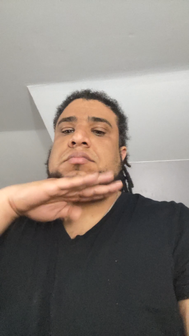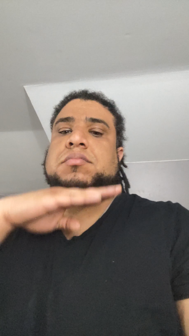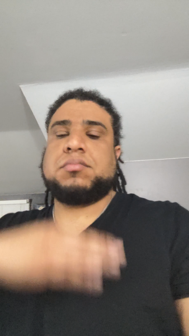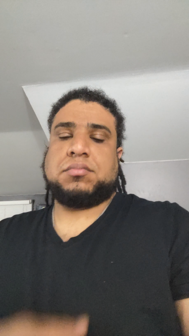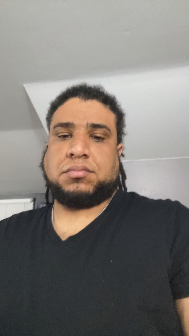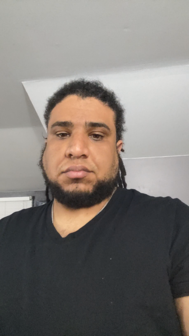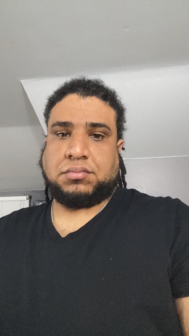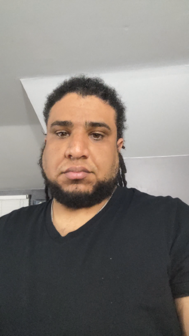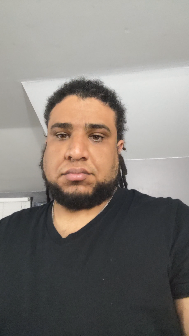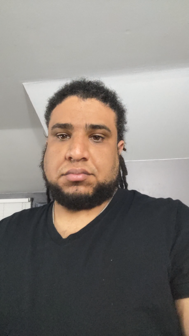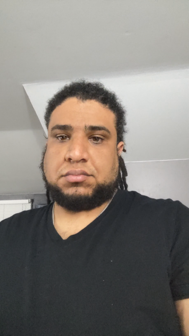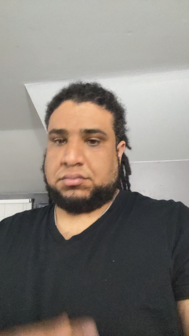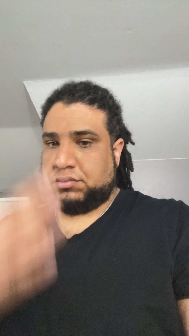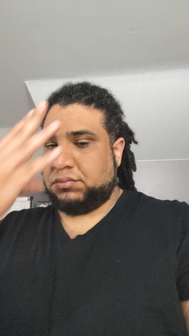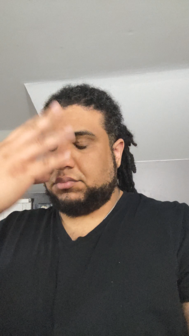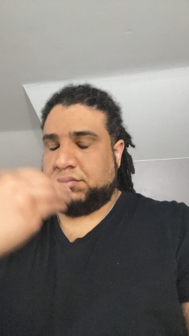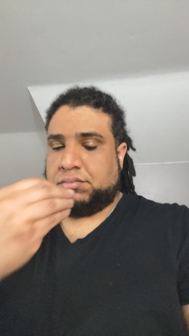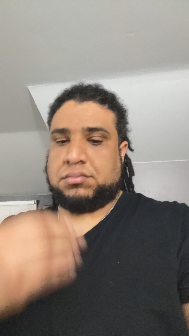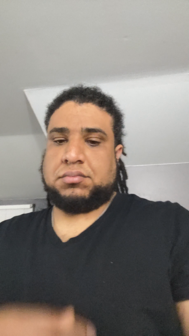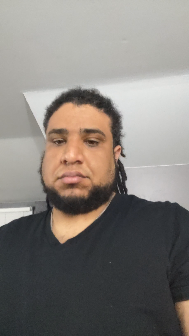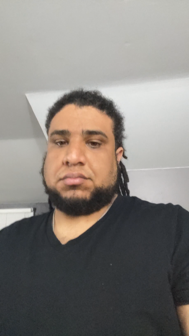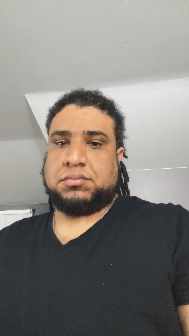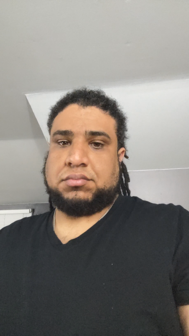asleep